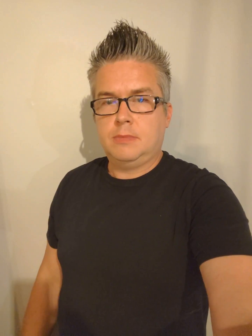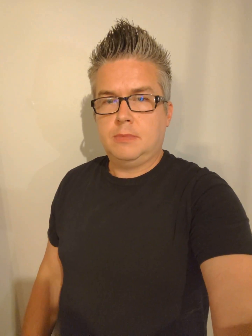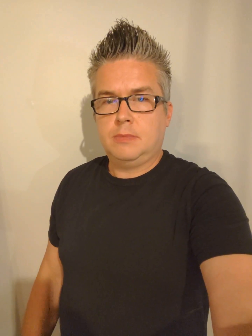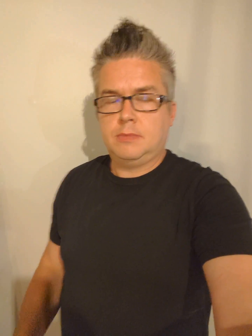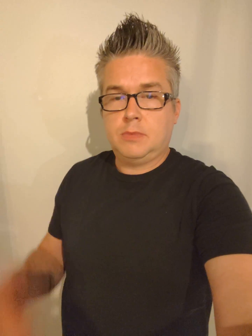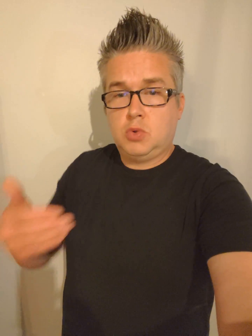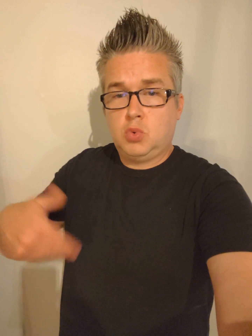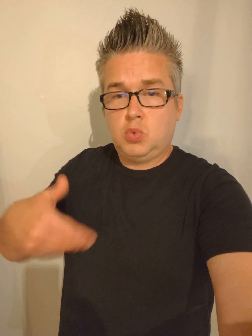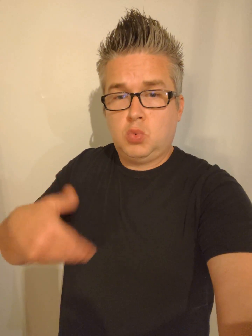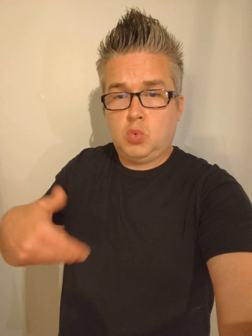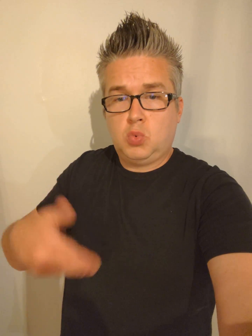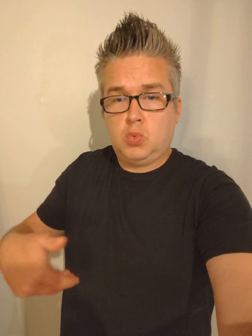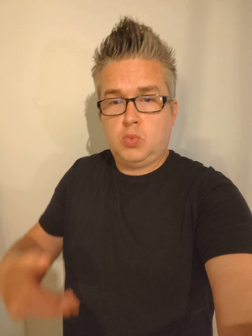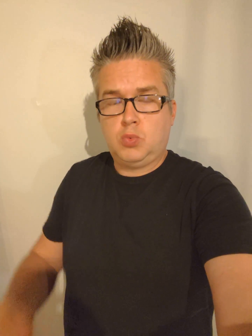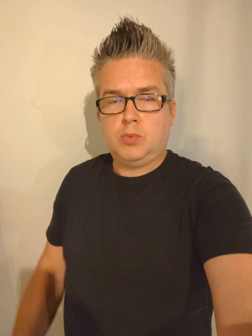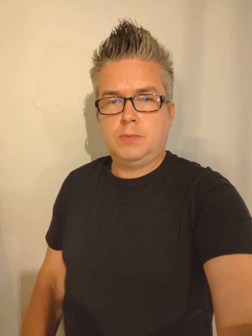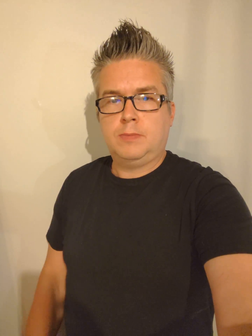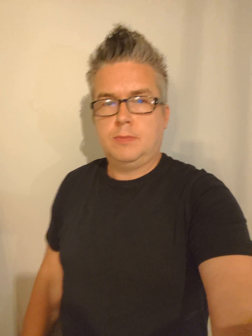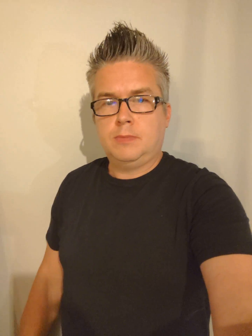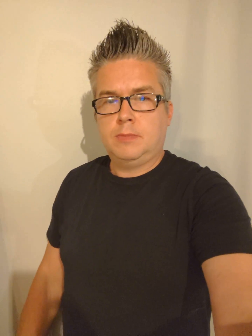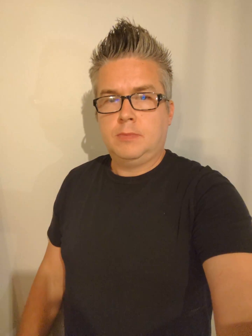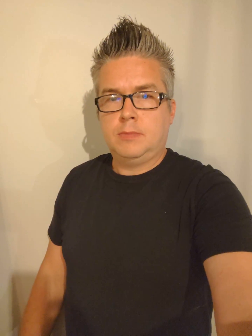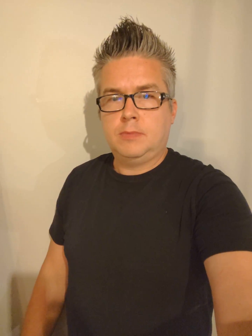shorts